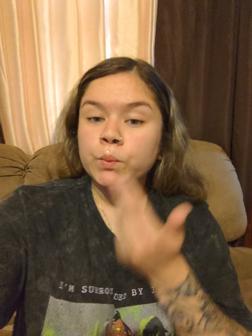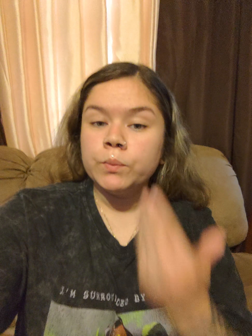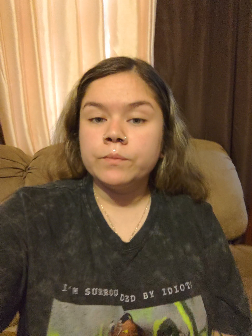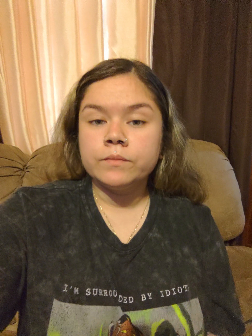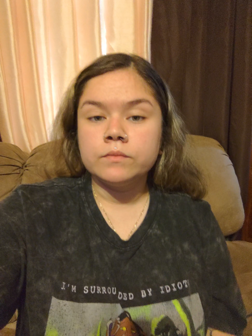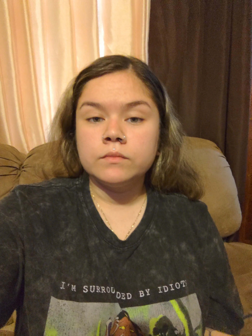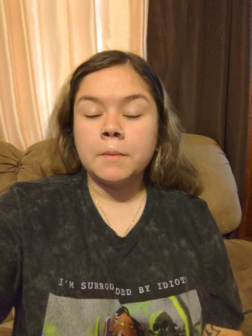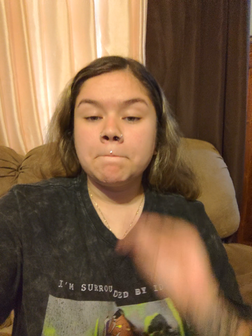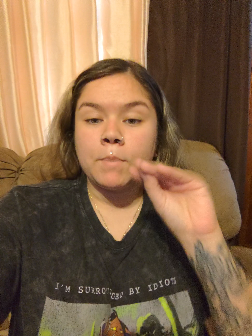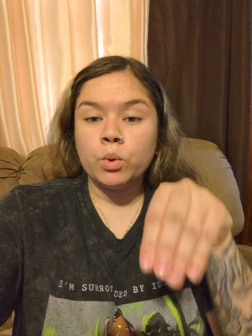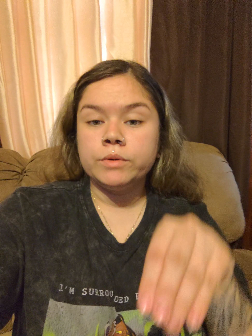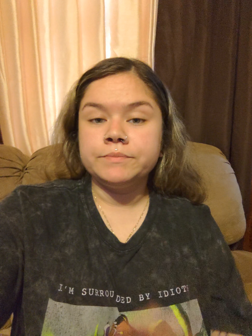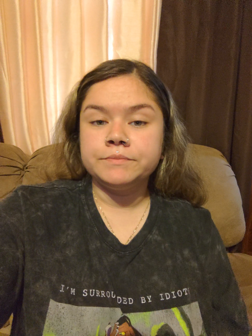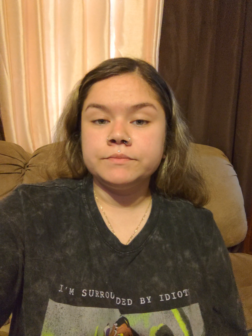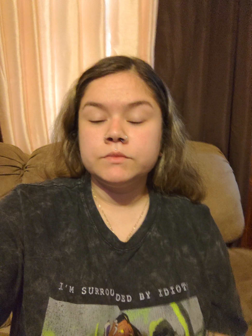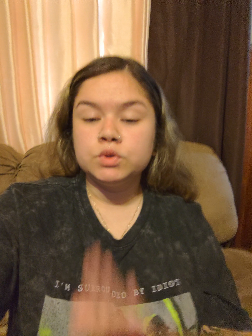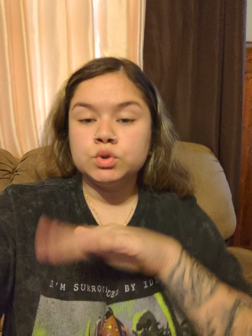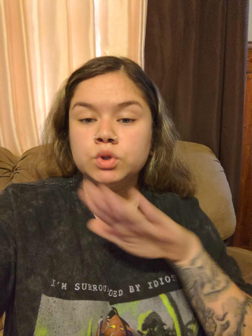put